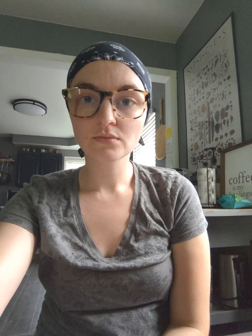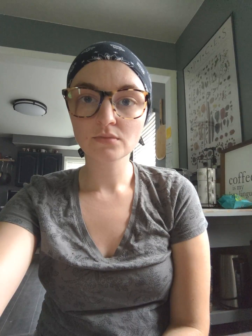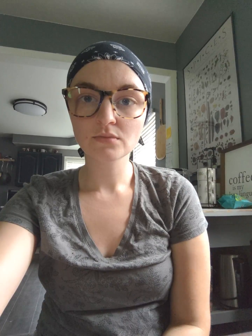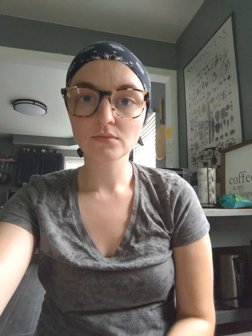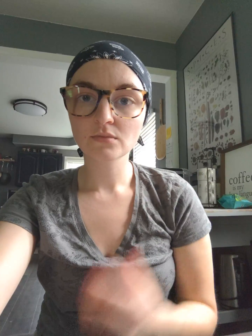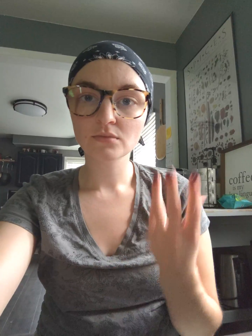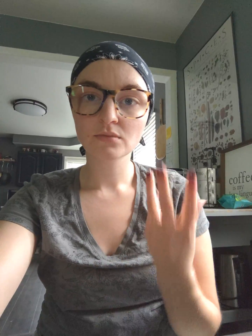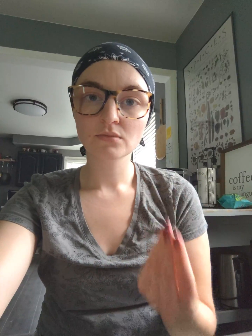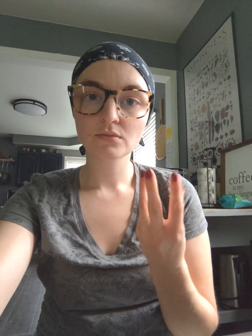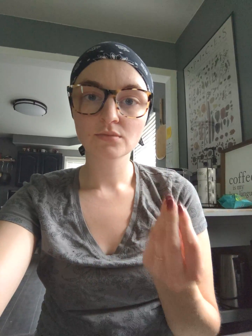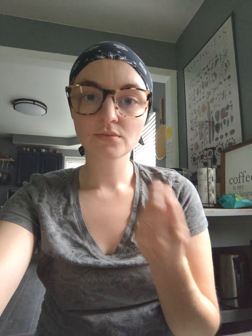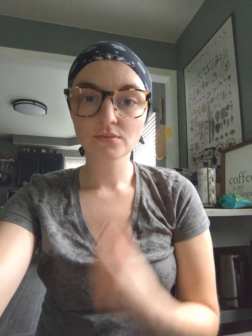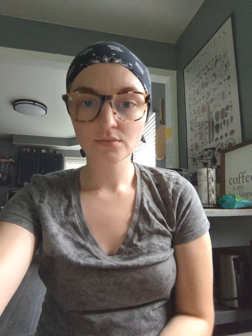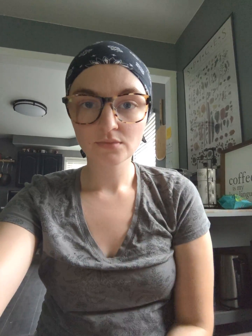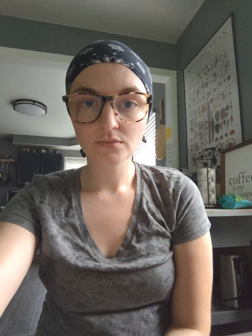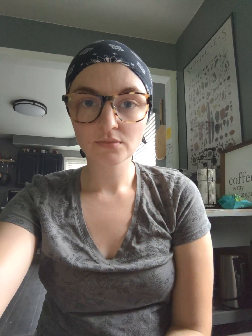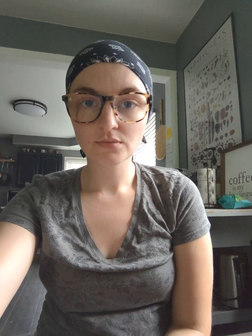gentle